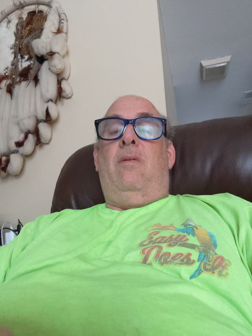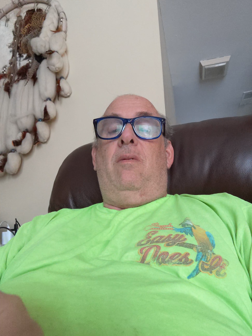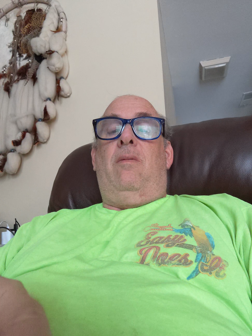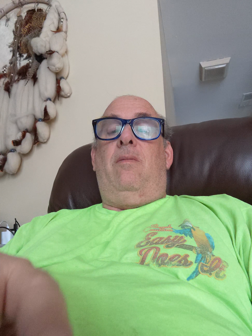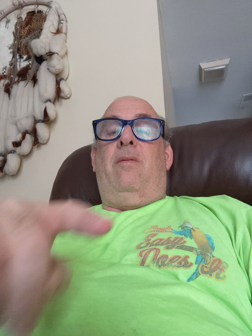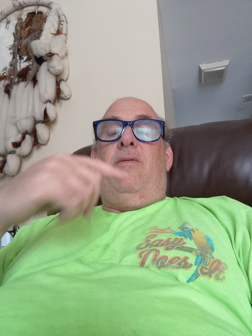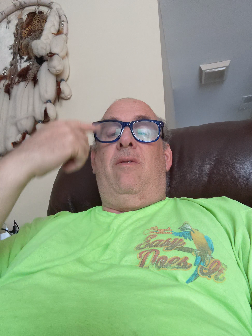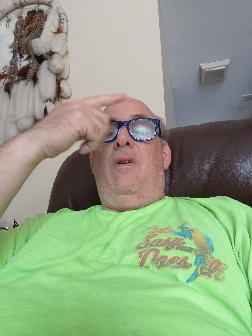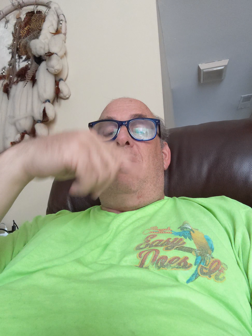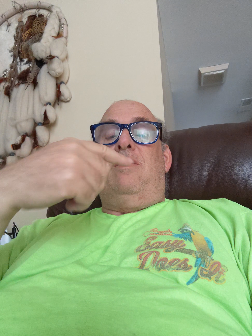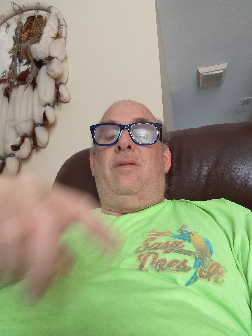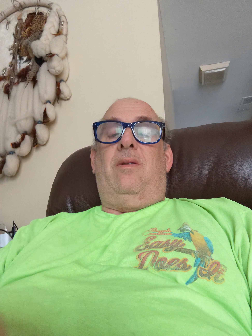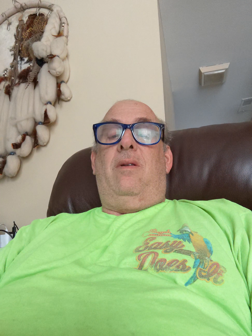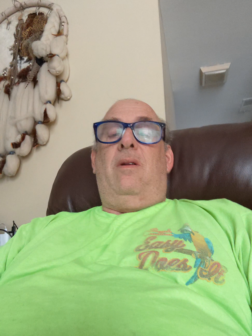face